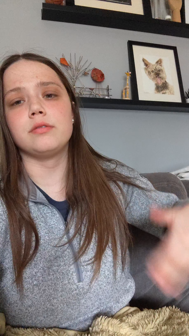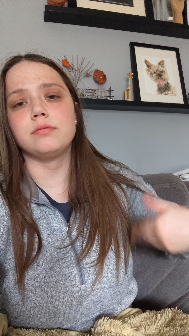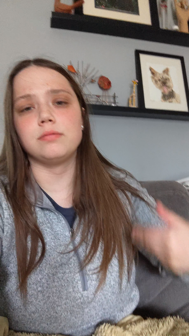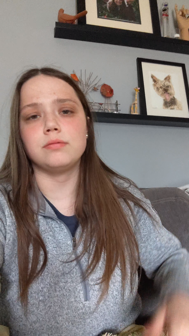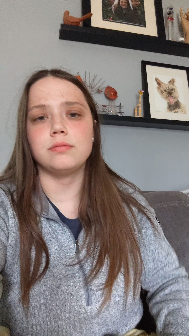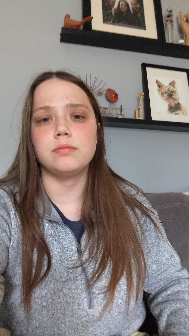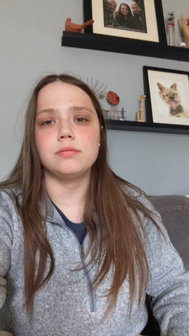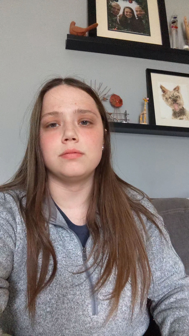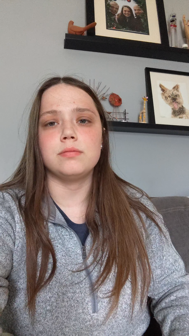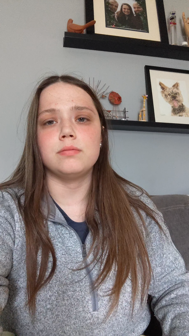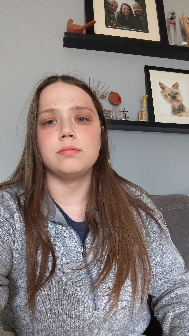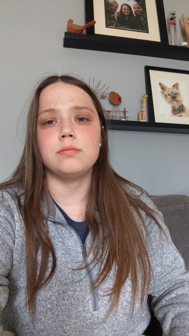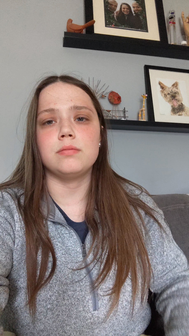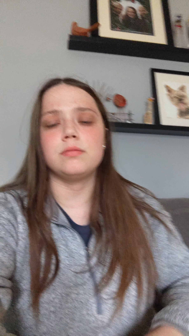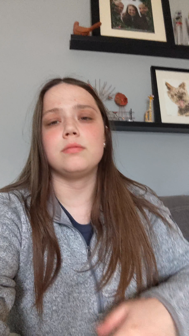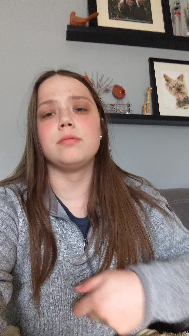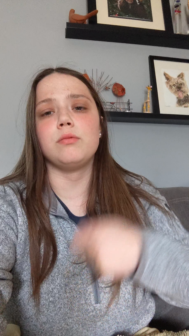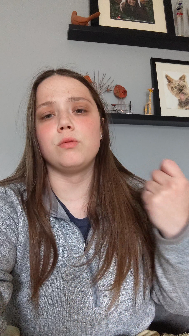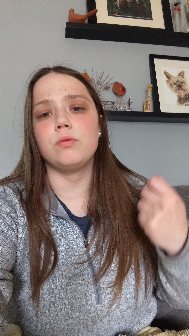pull